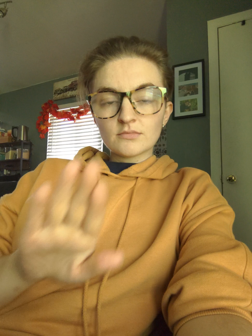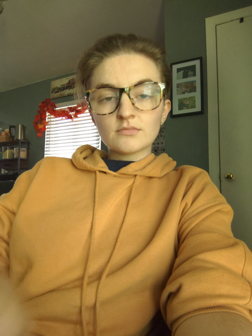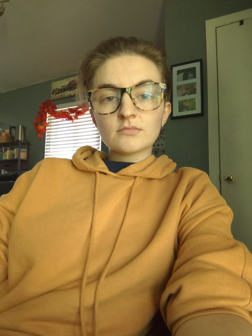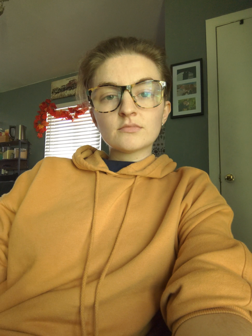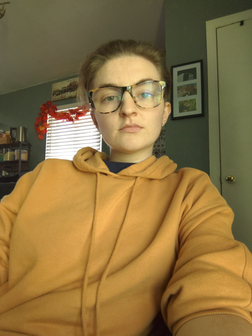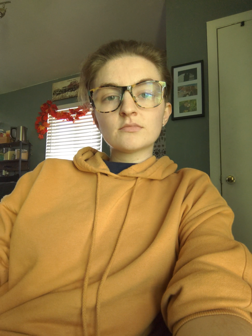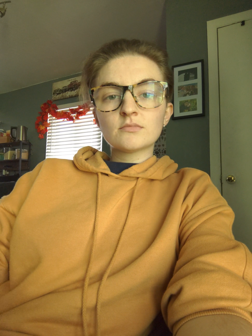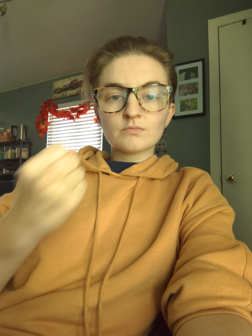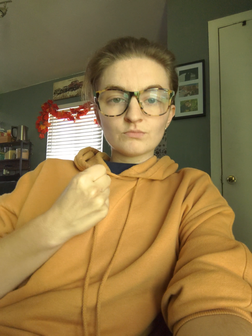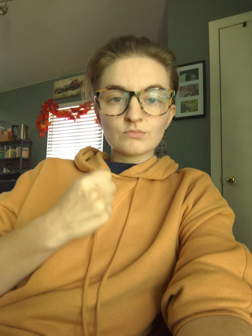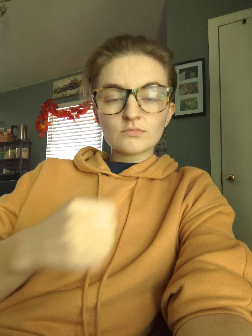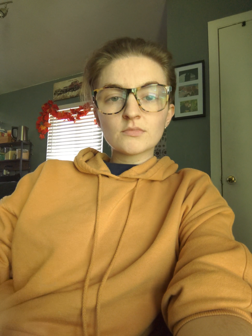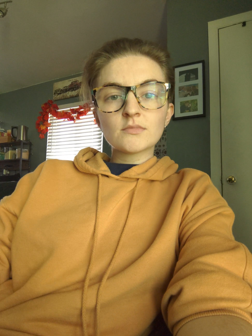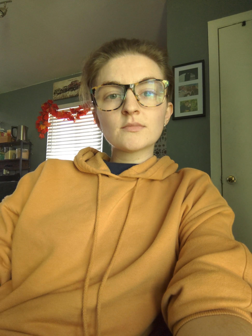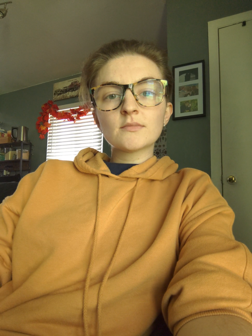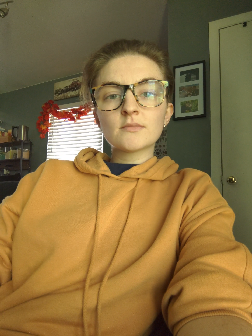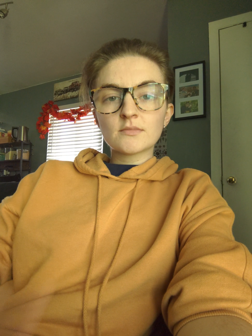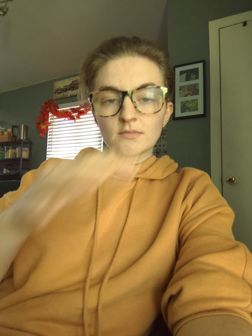shake